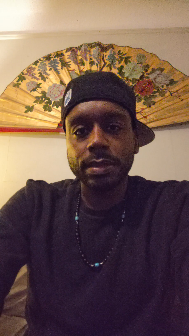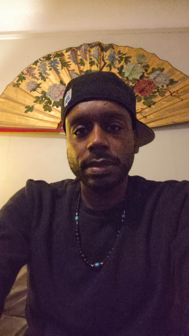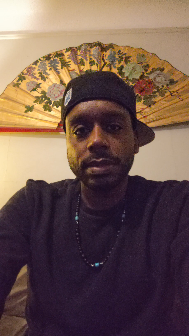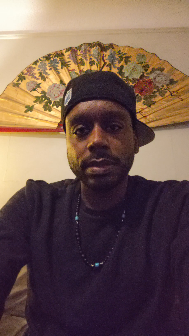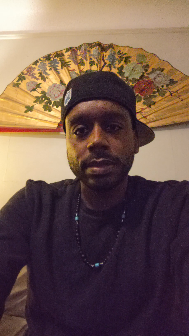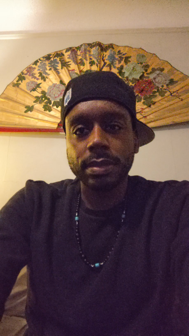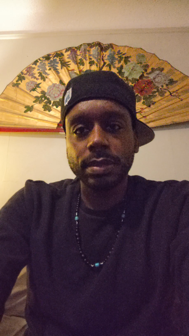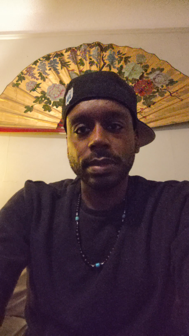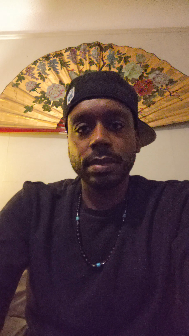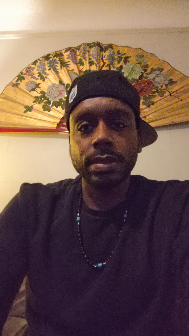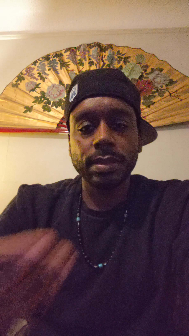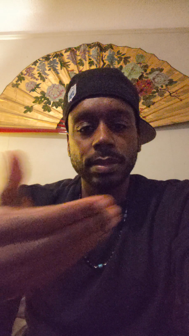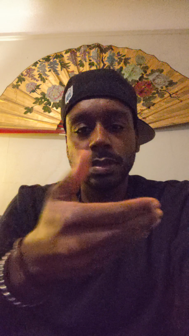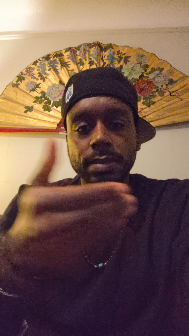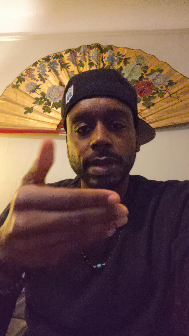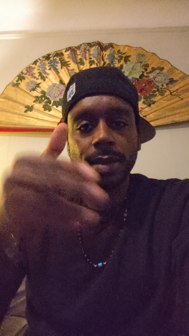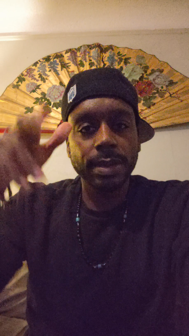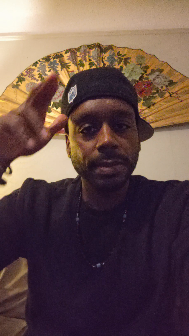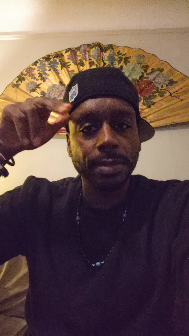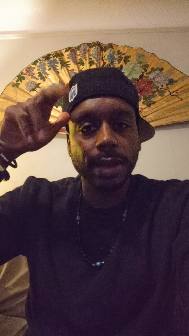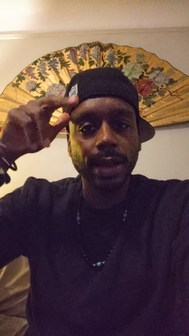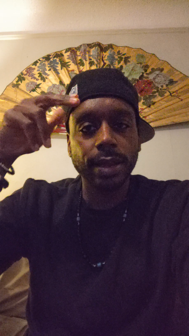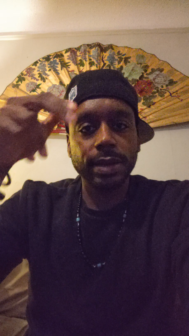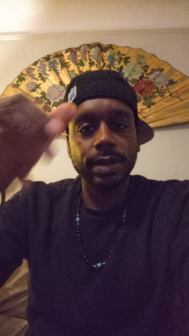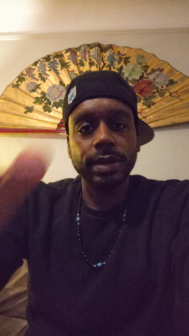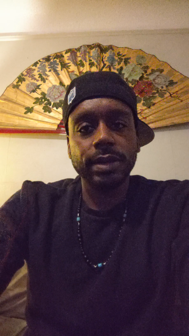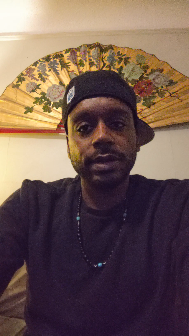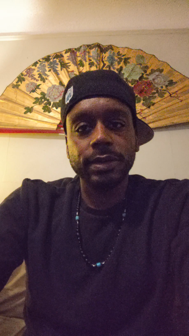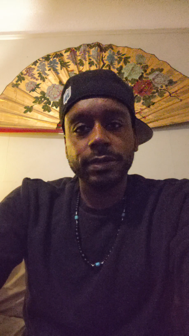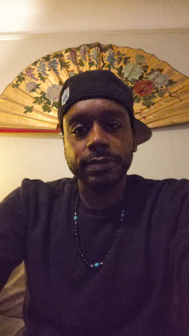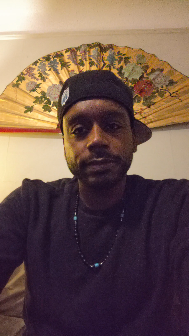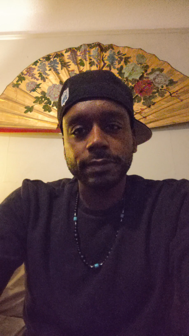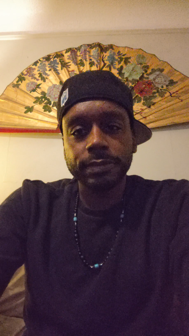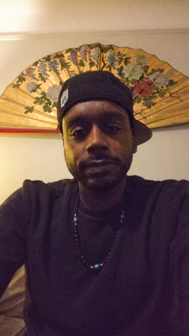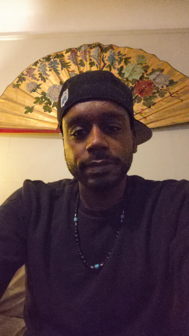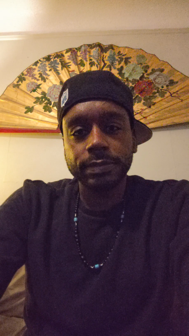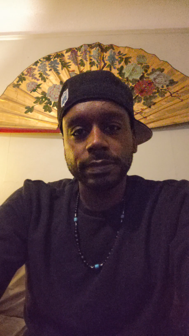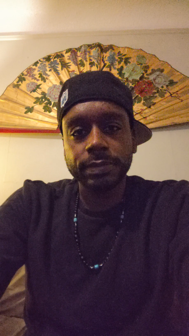pony